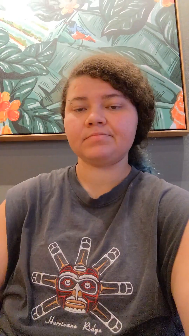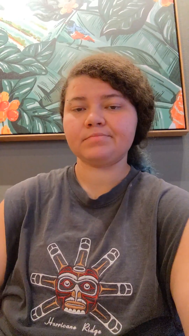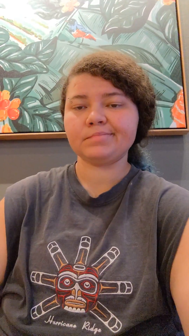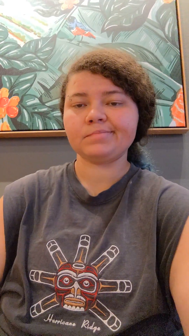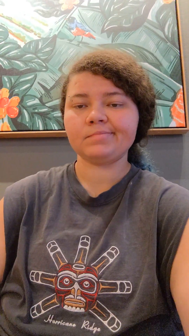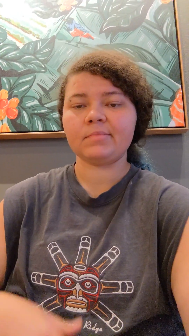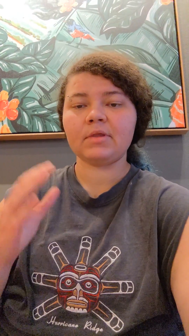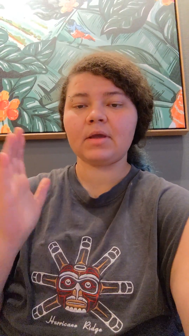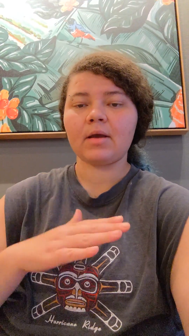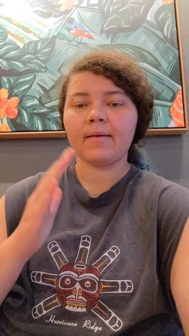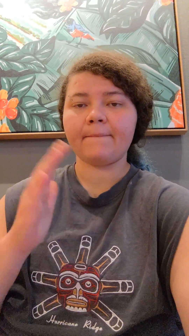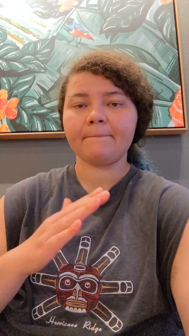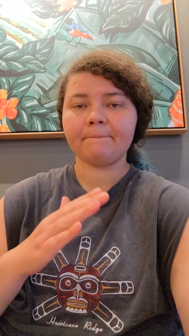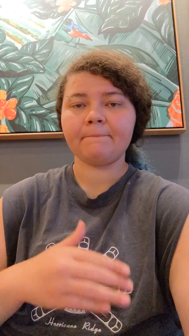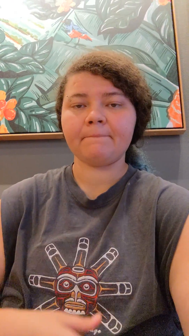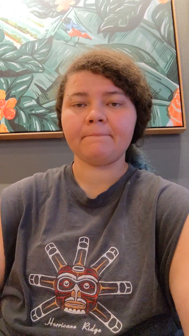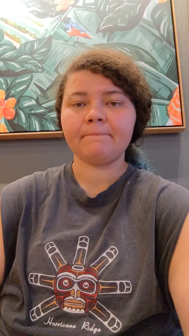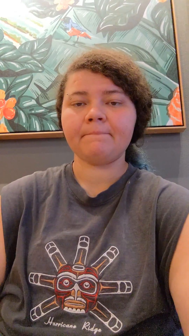clap